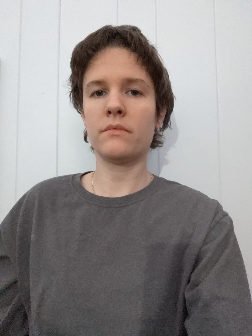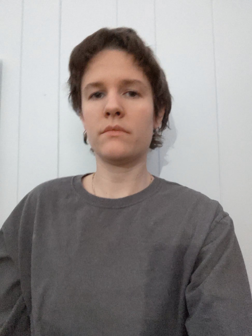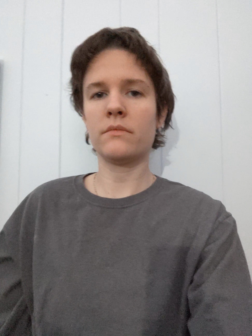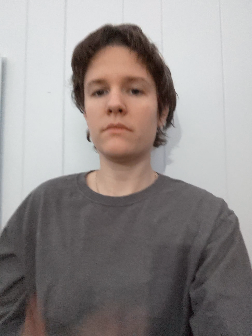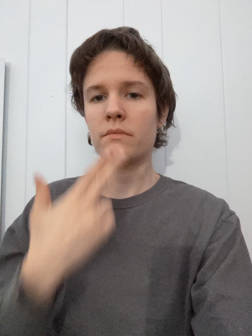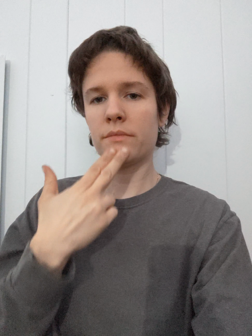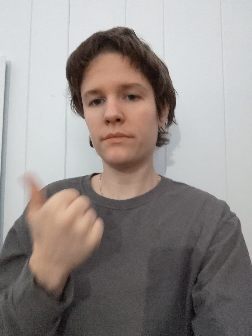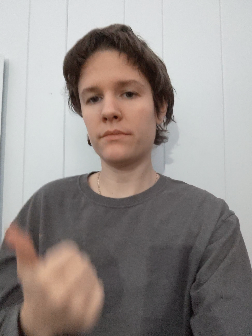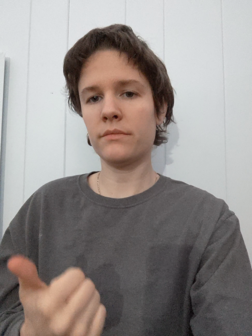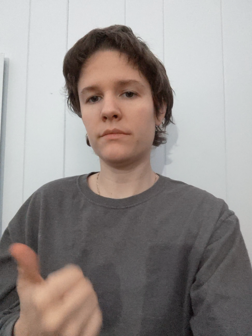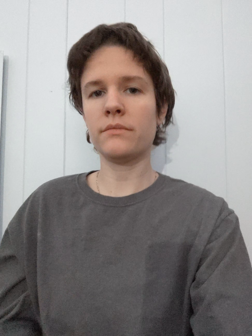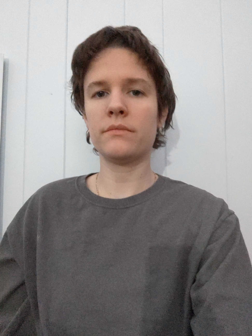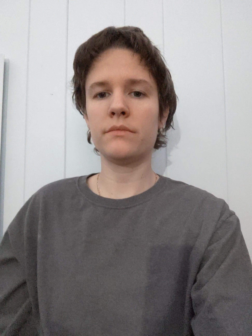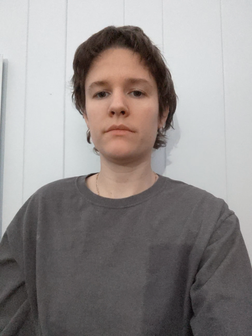cute